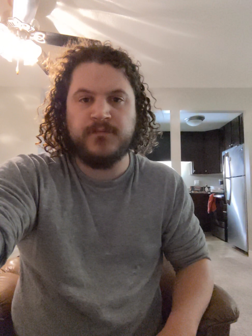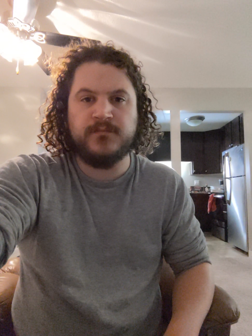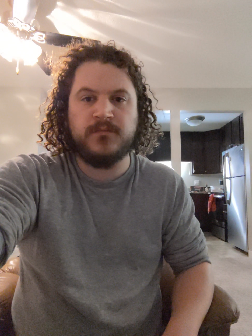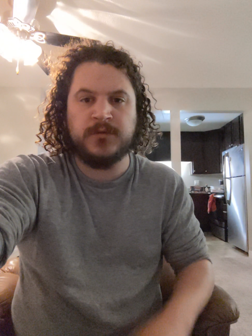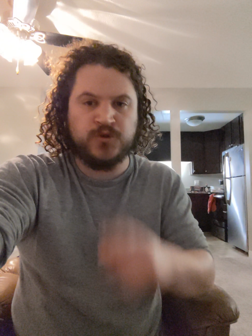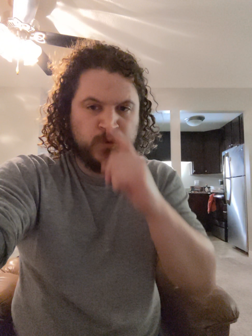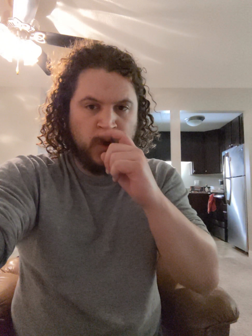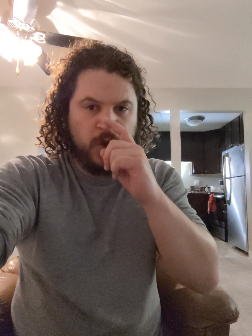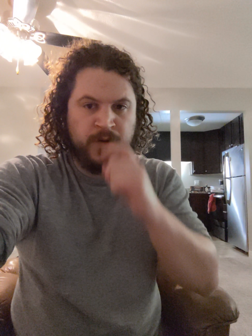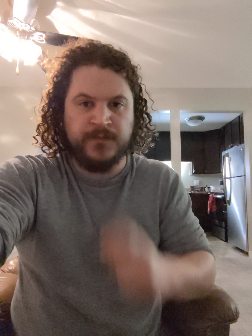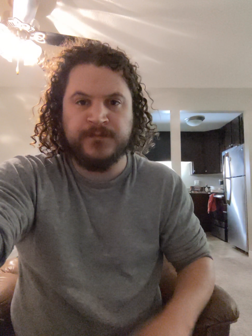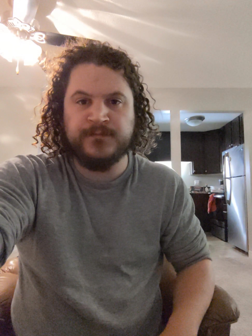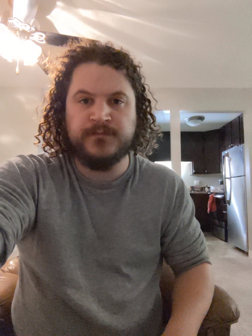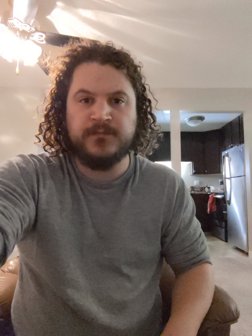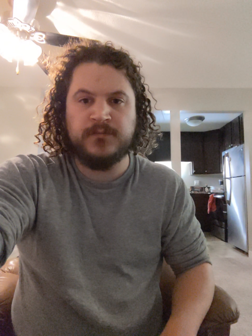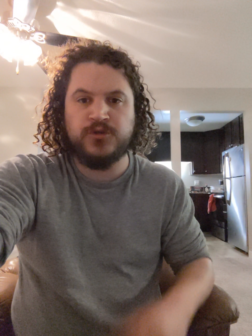doll